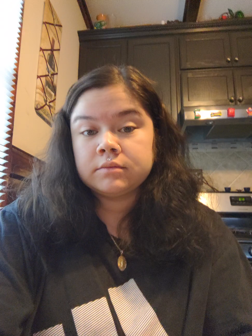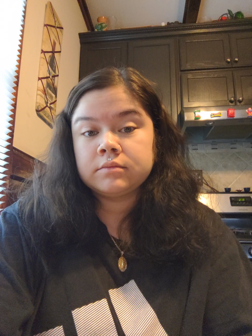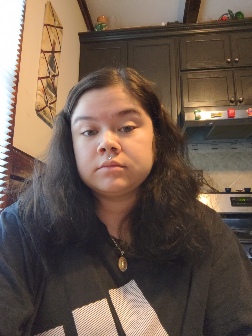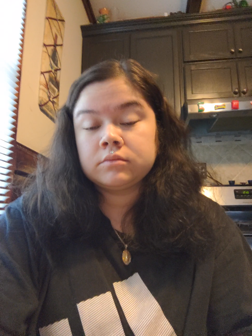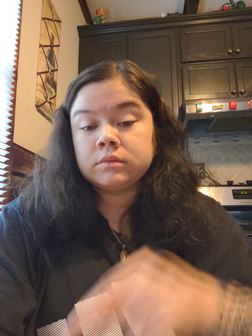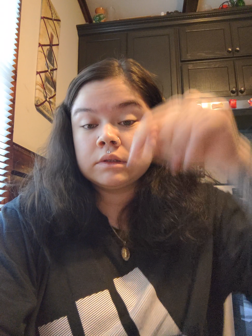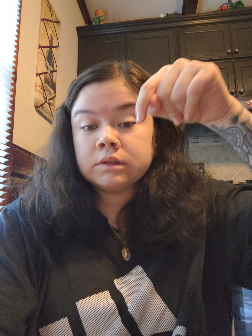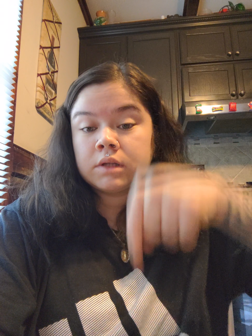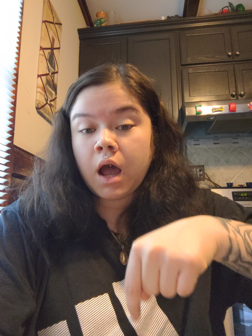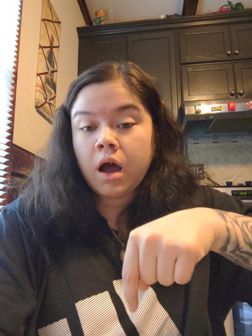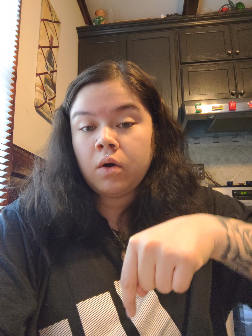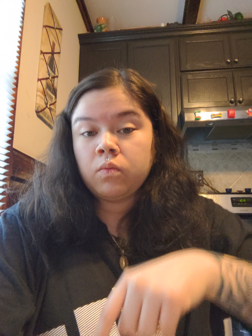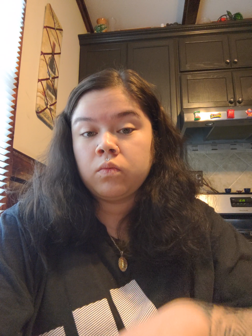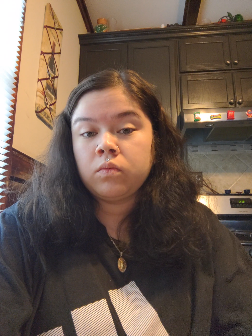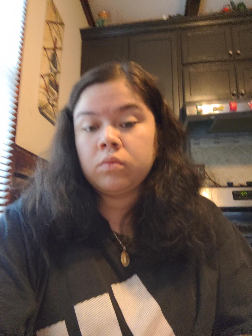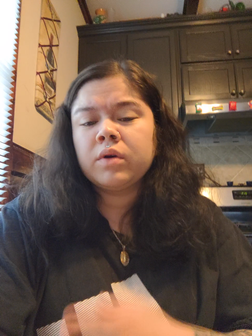down